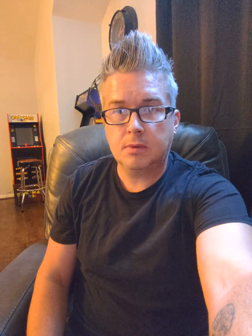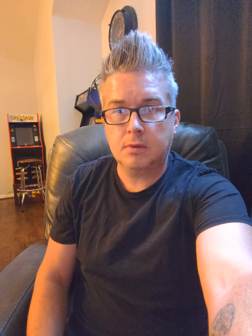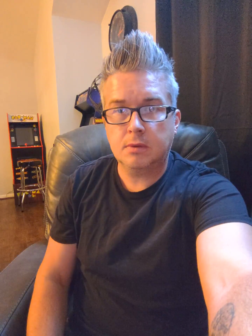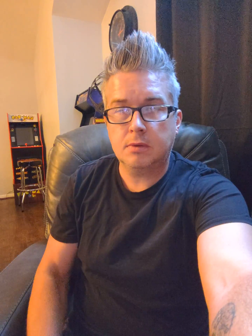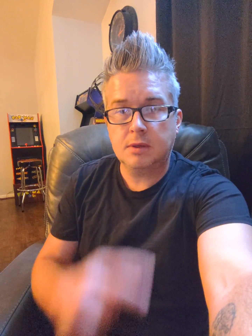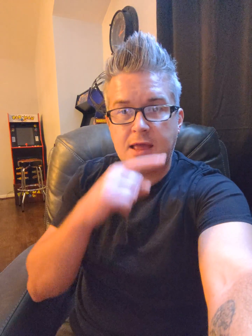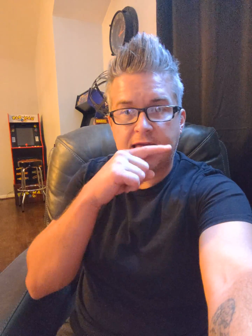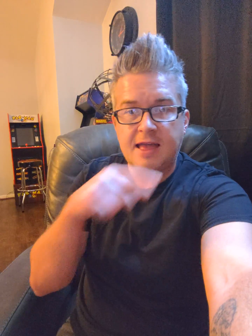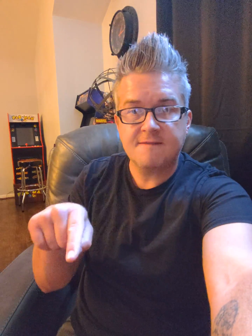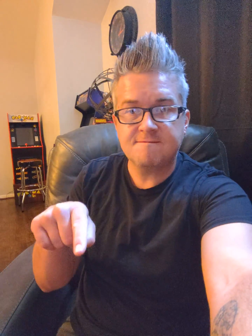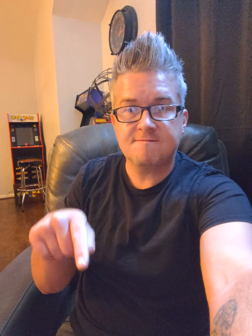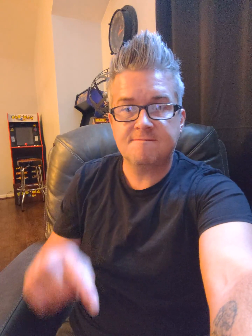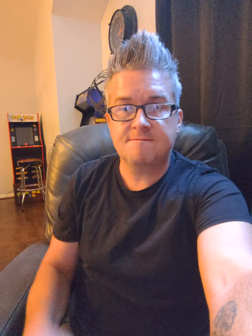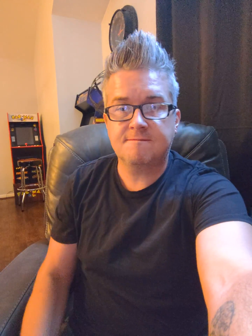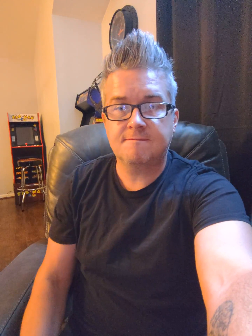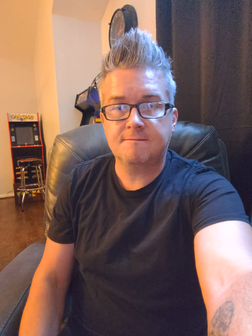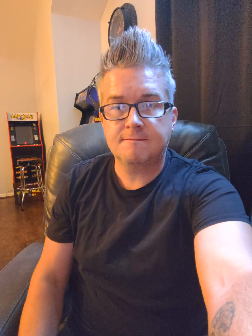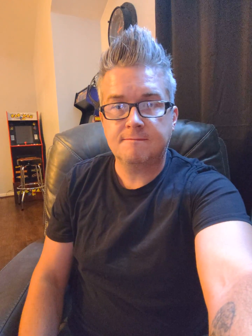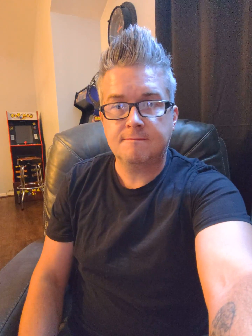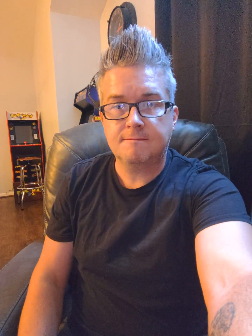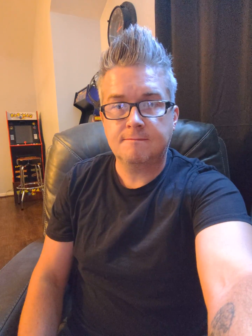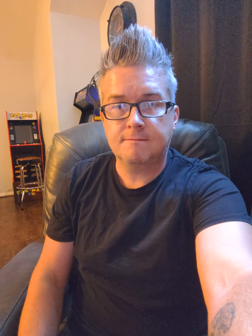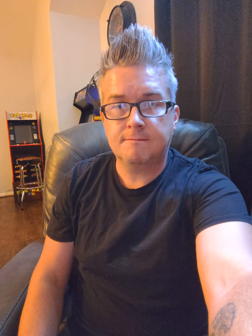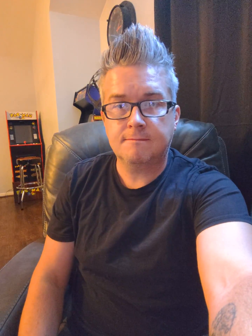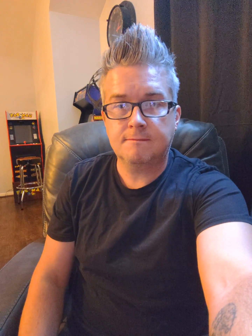cut